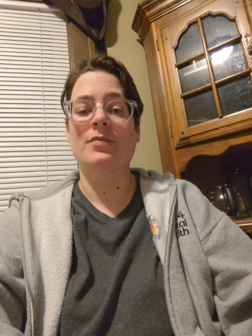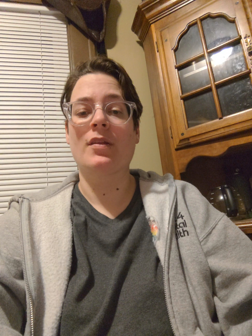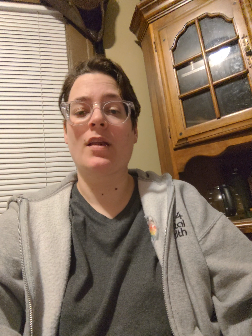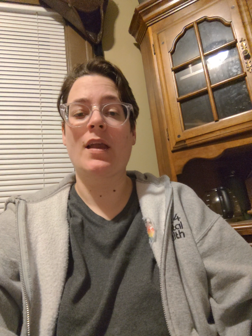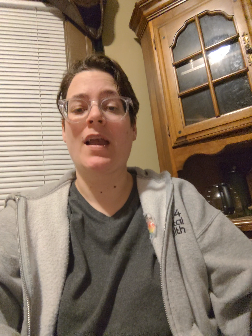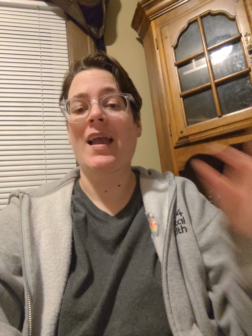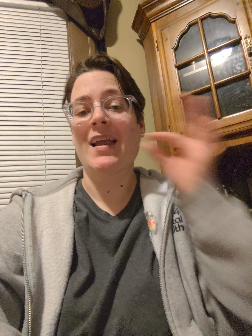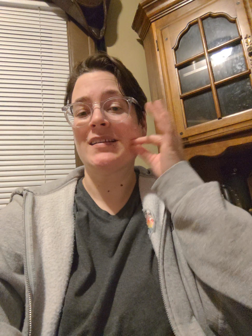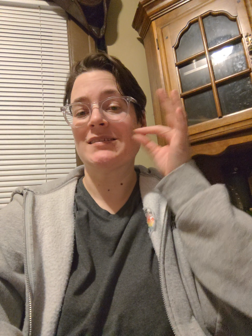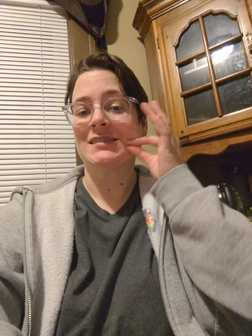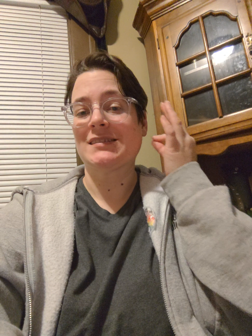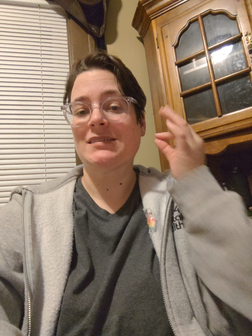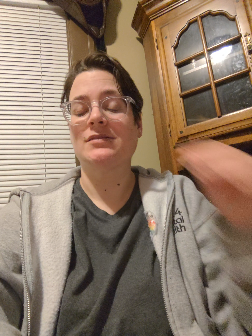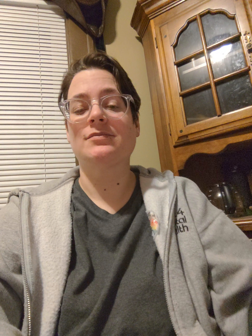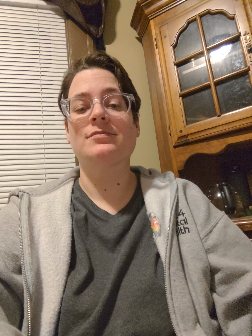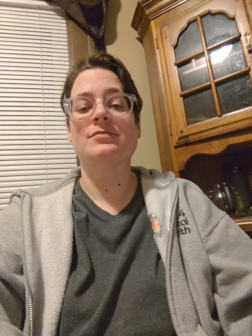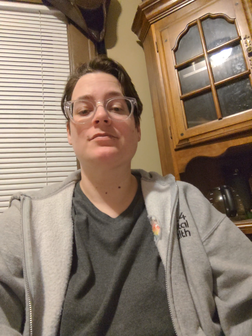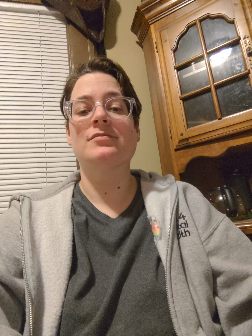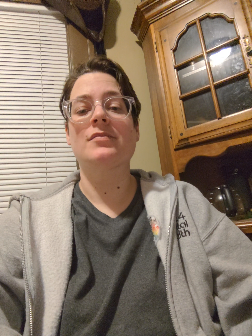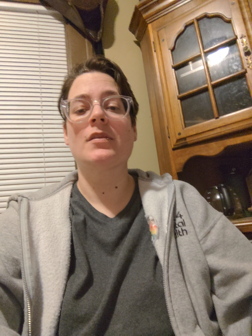cat